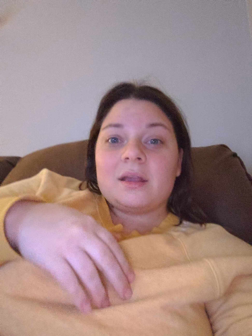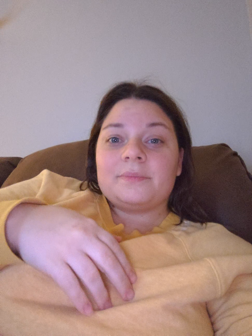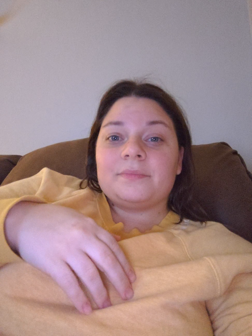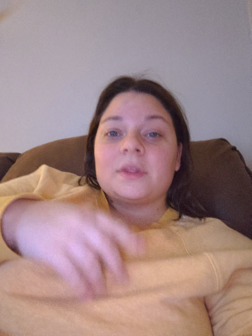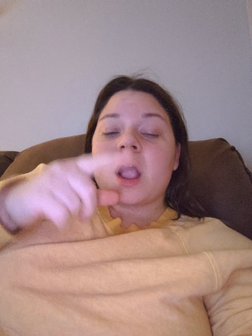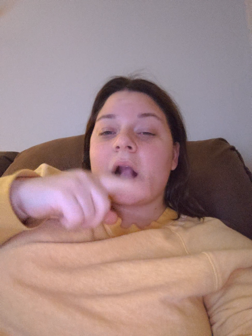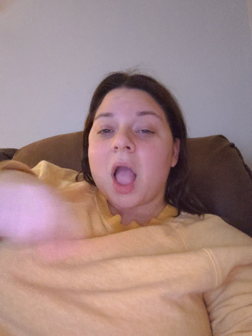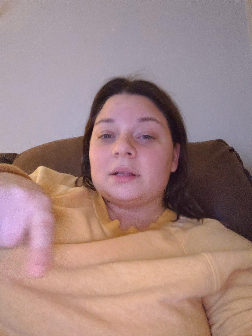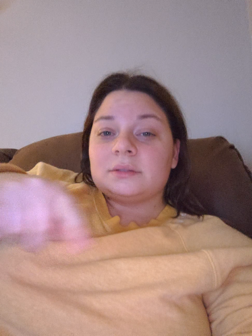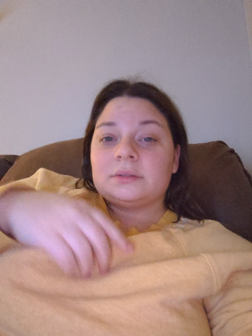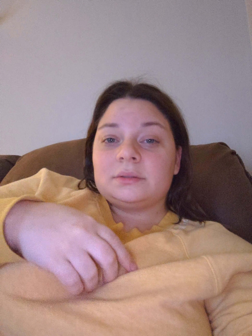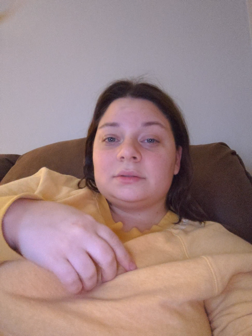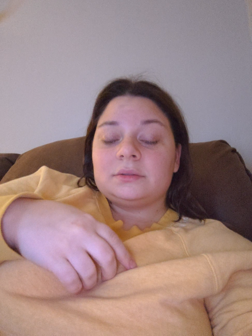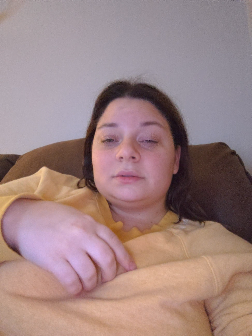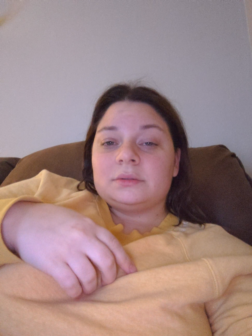cut